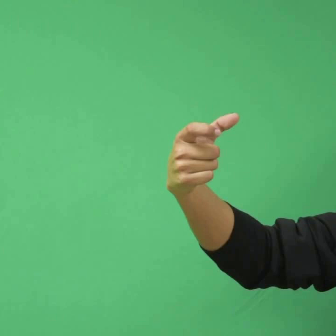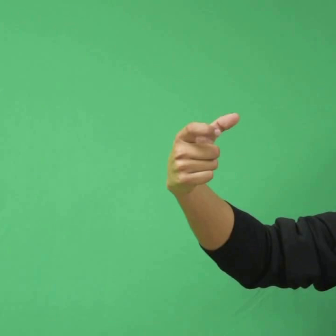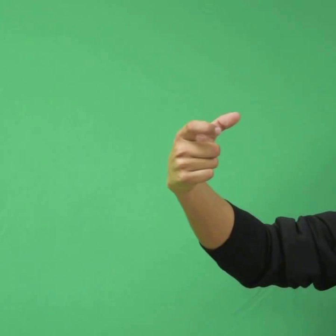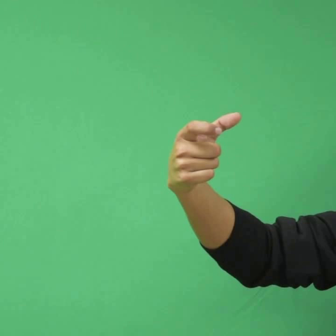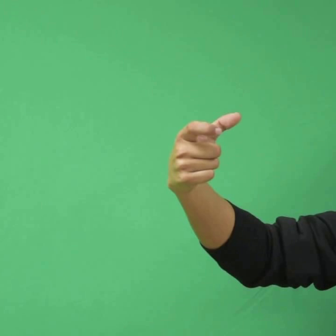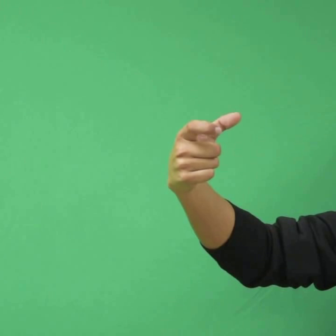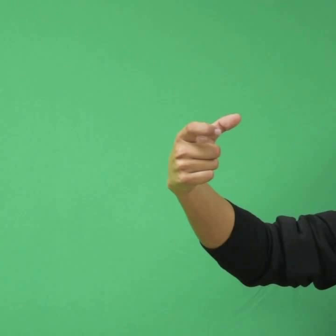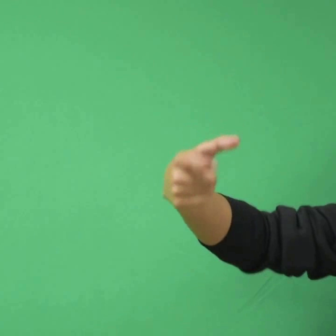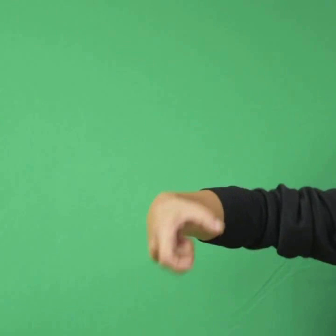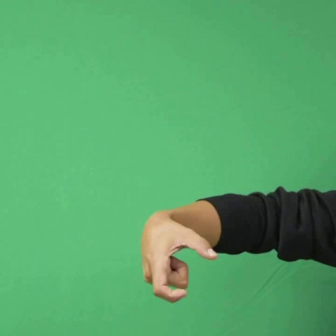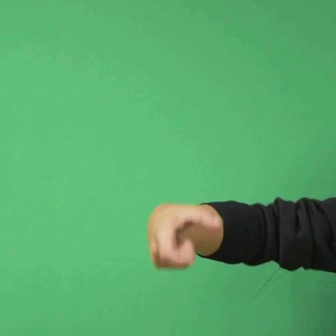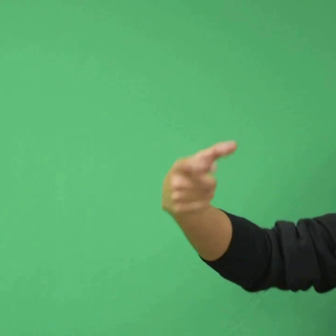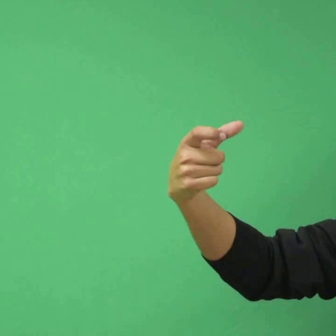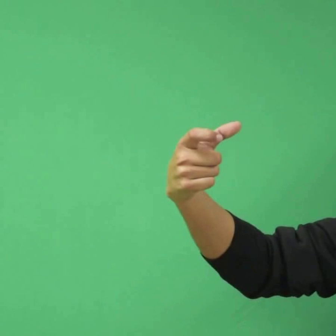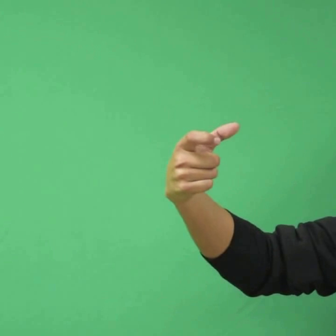Q